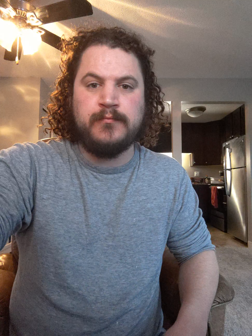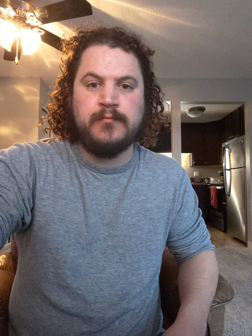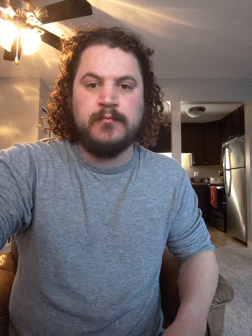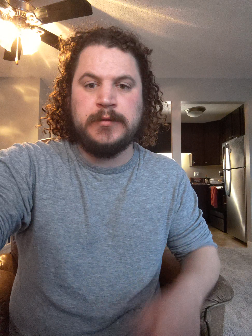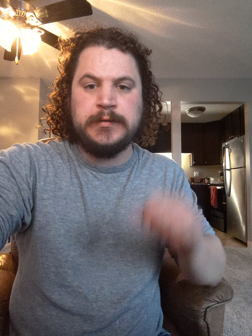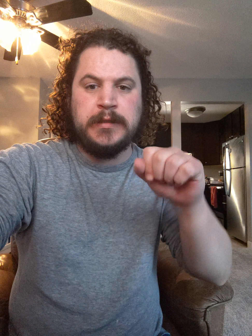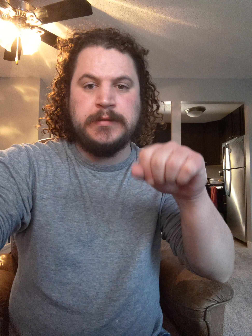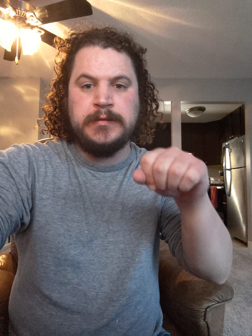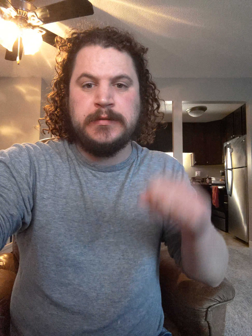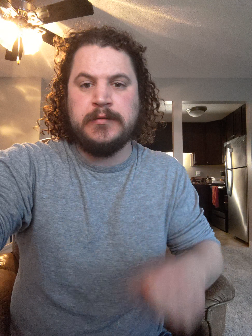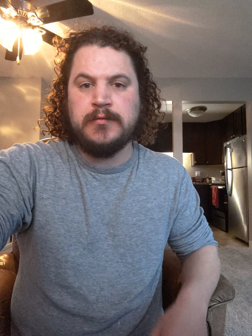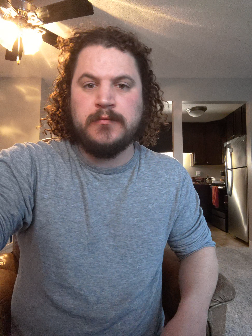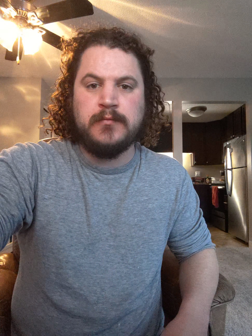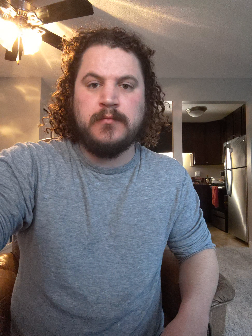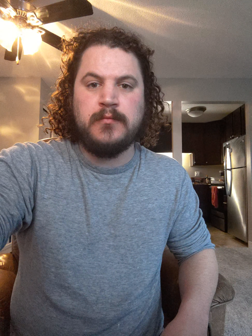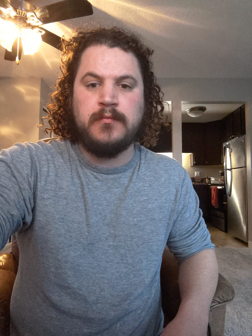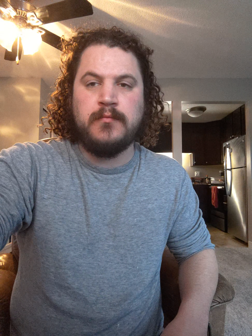yes